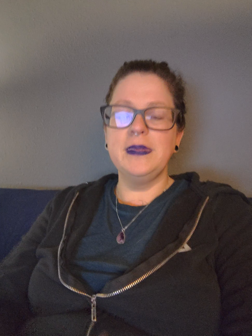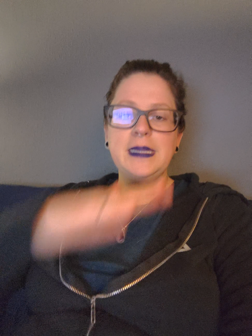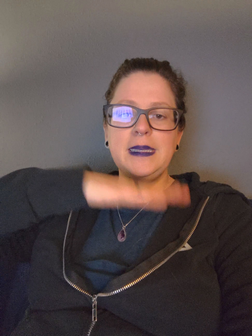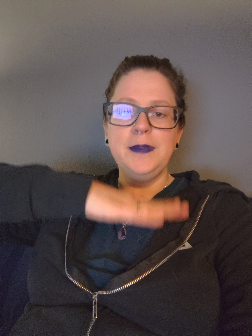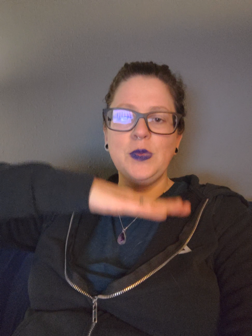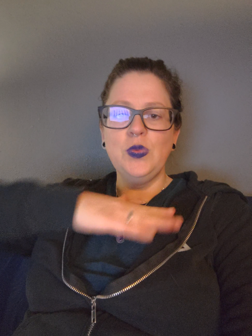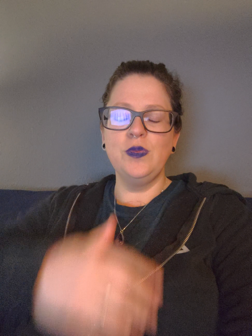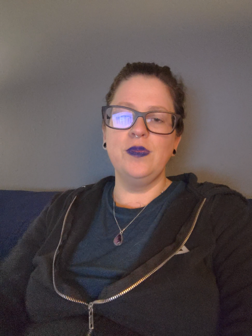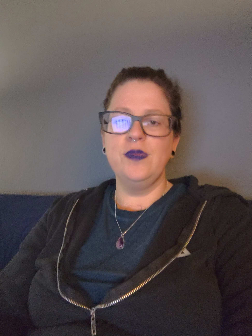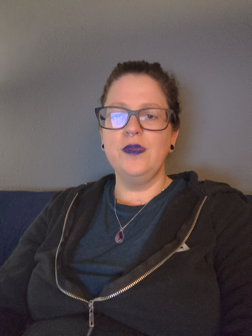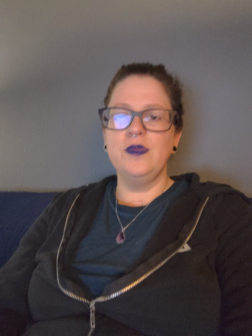table